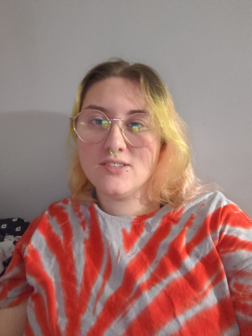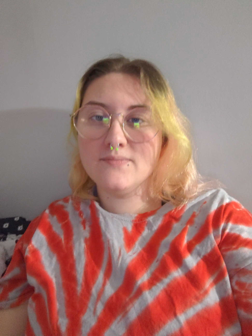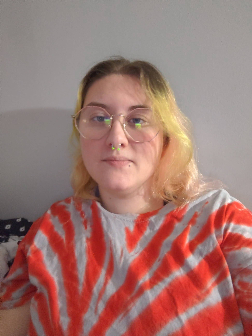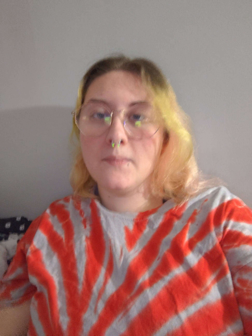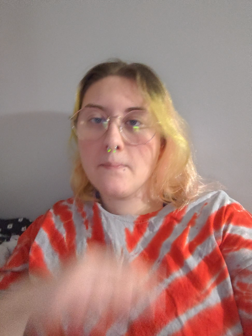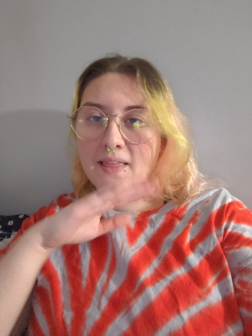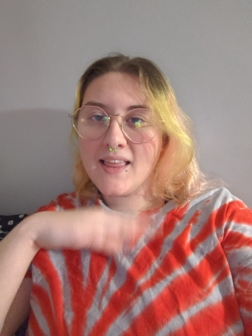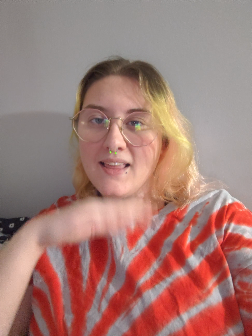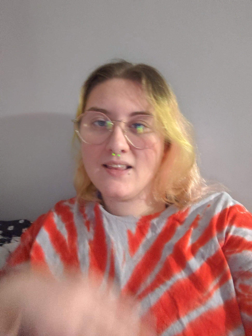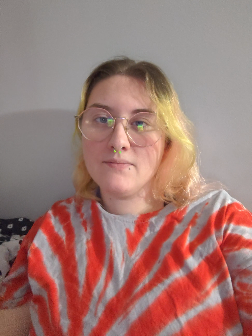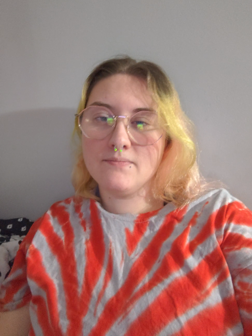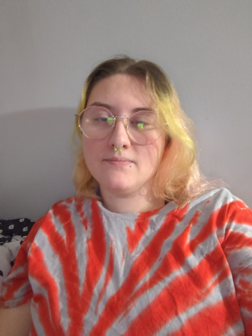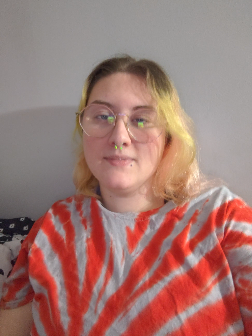pig